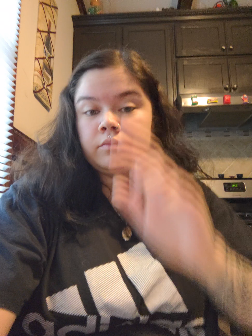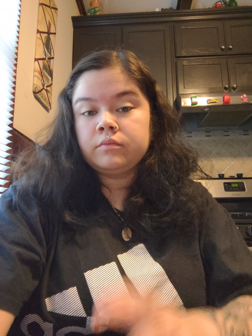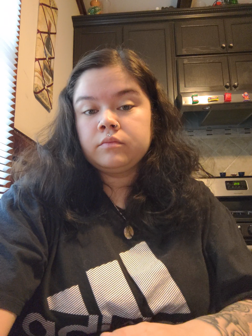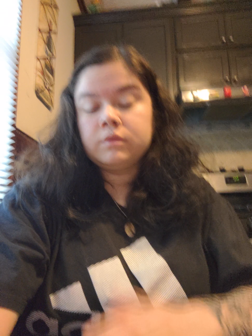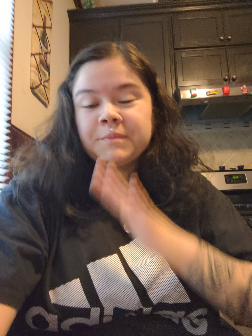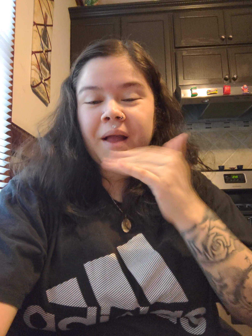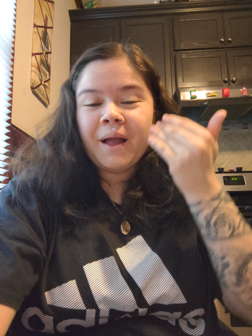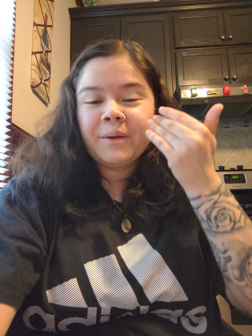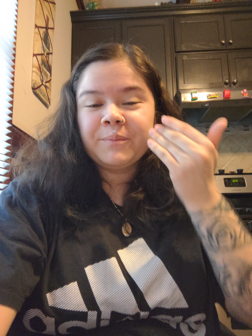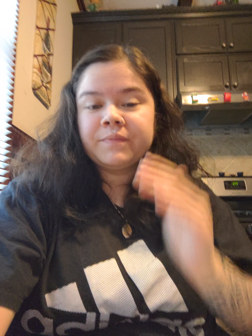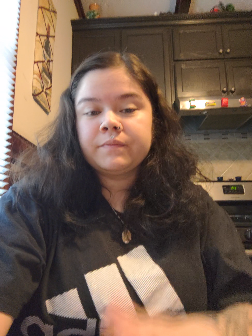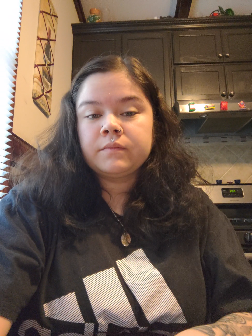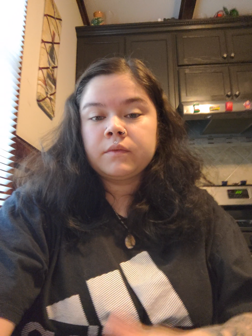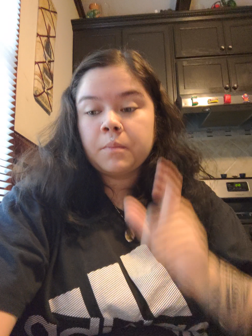smile